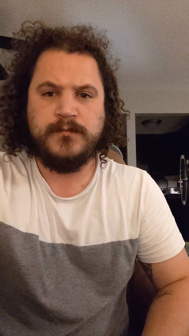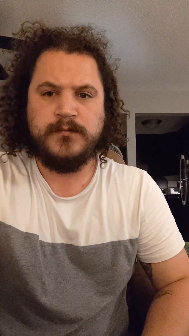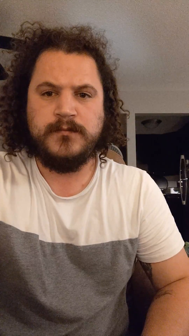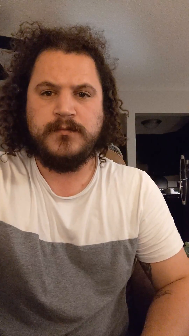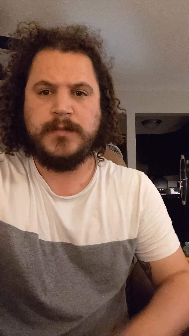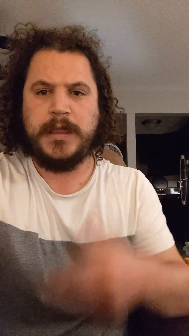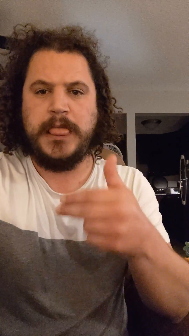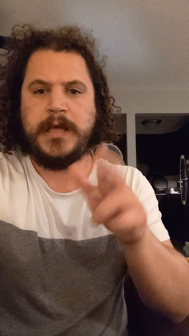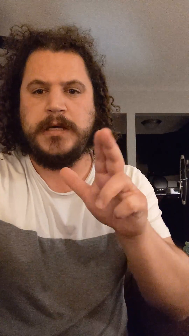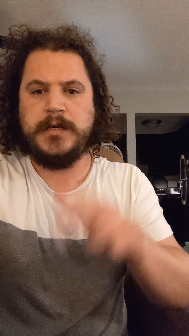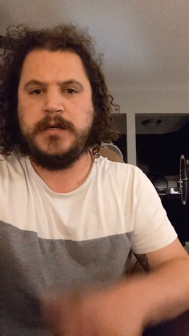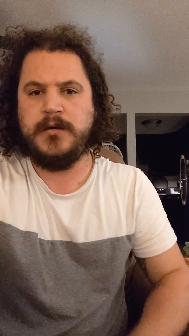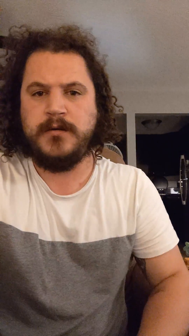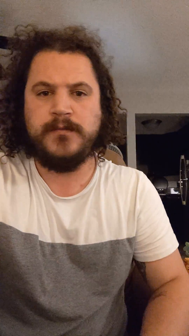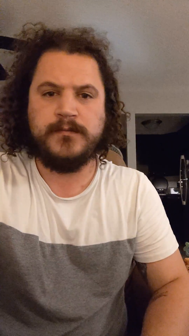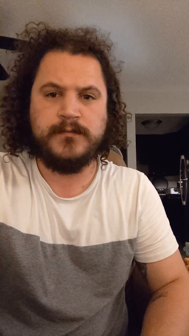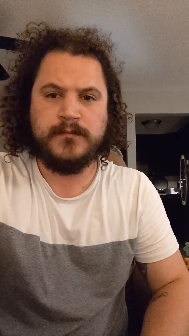lick